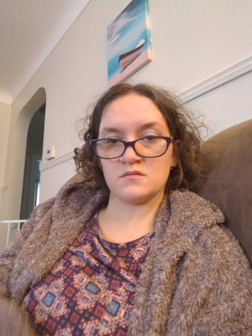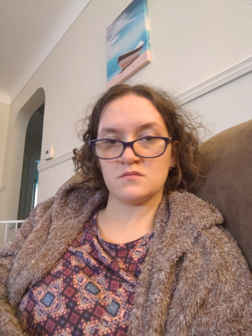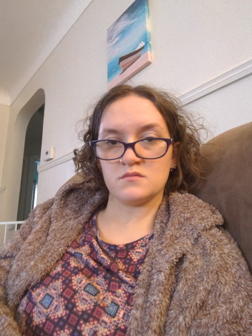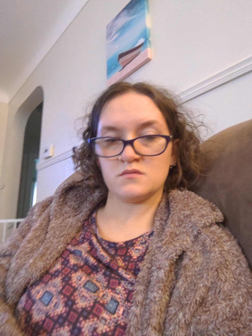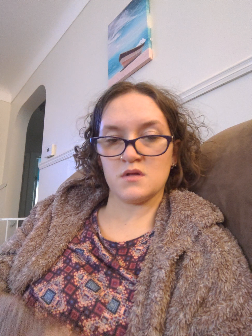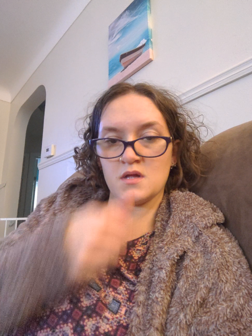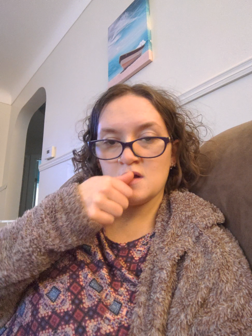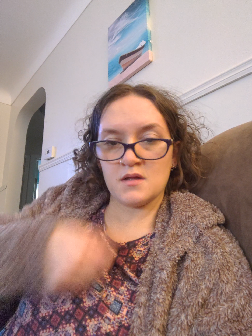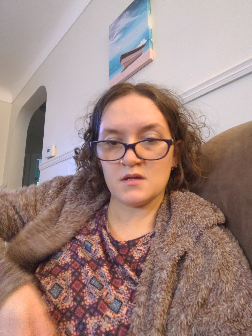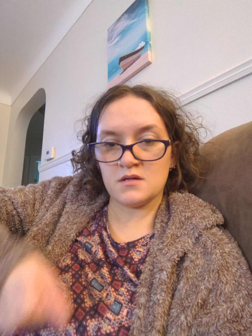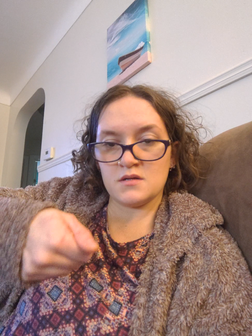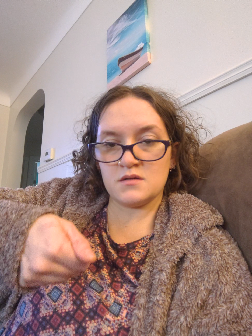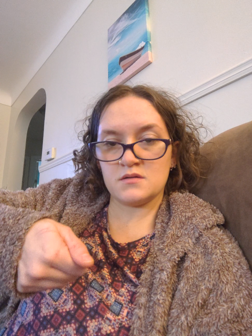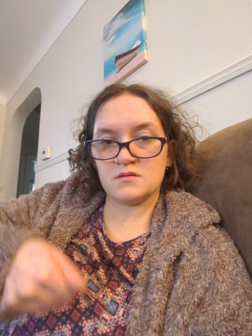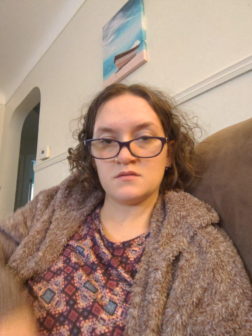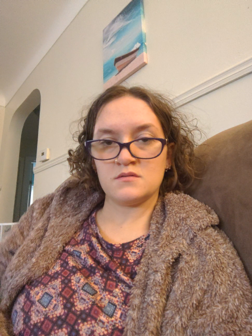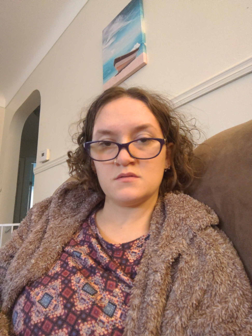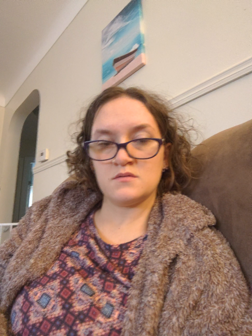hide